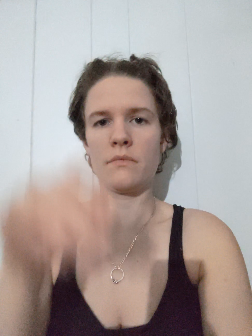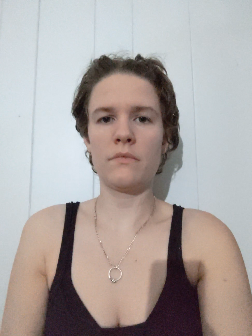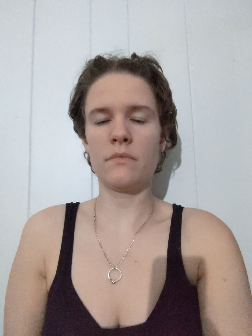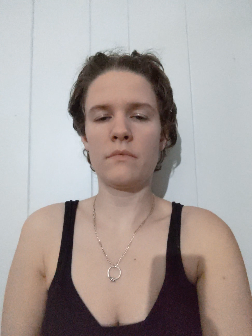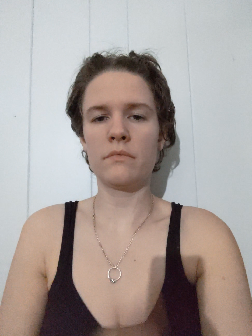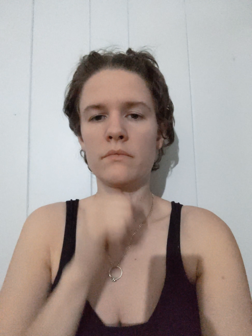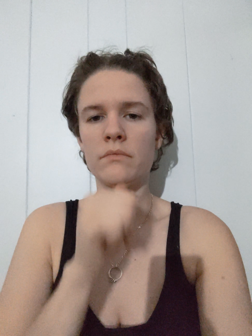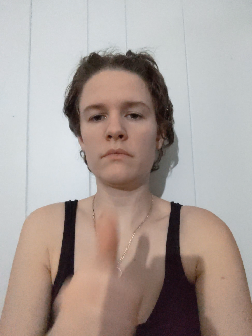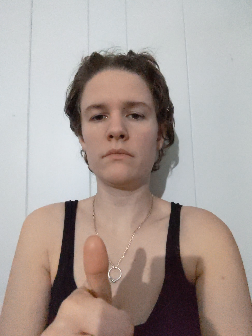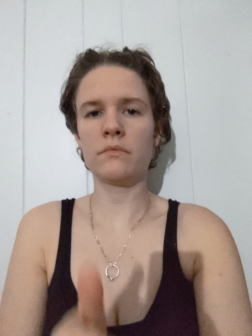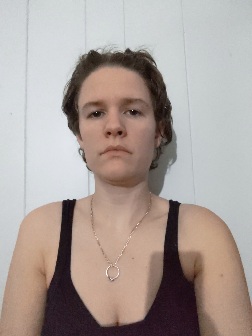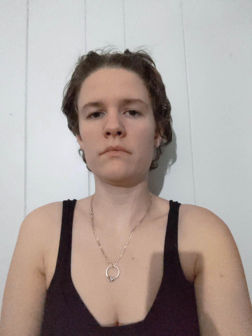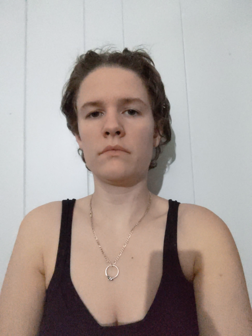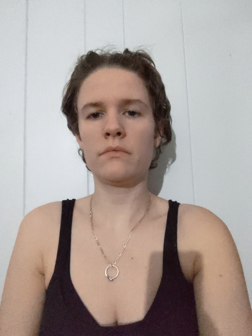not